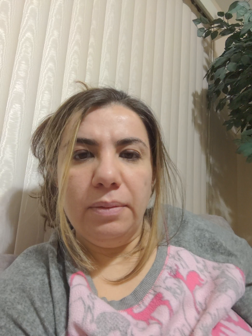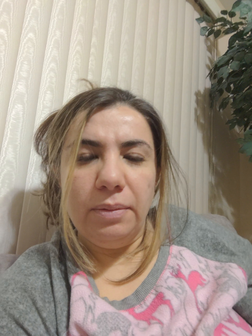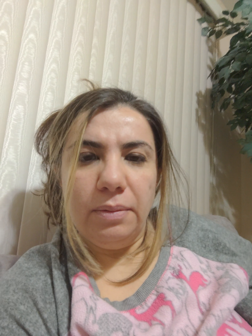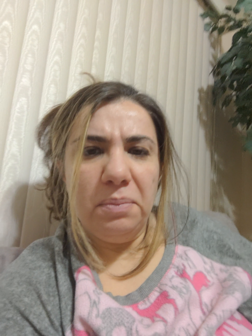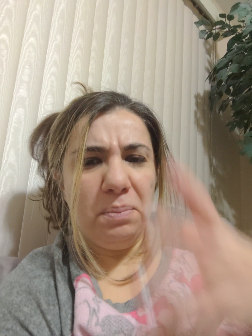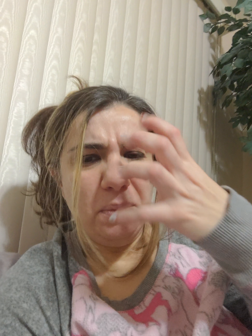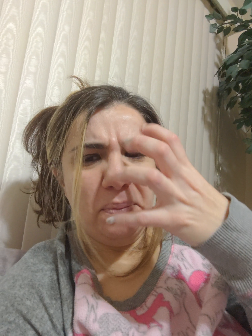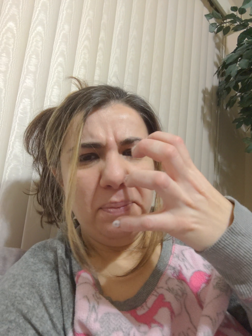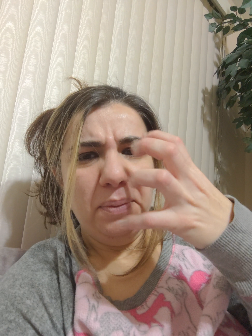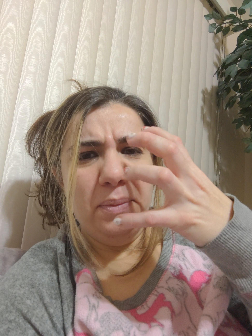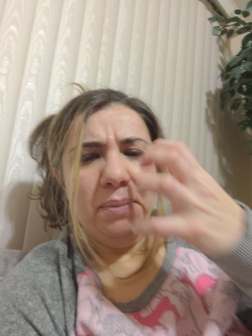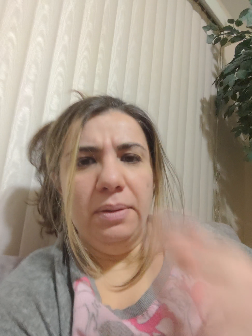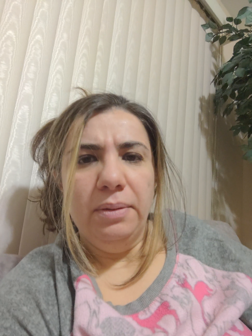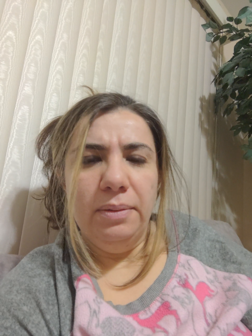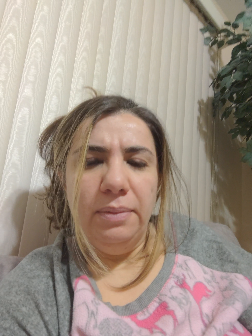mad